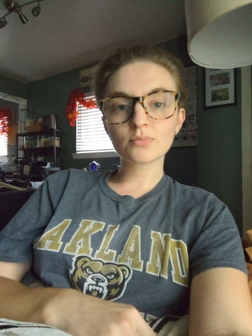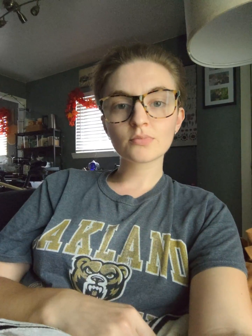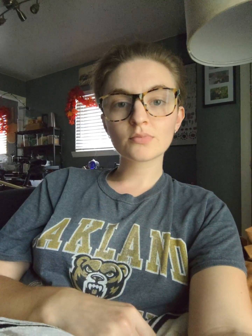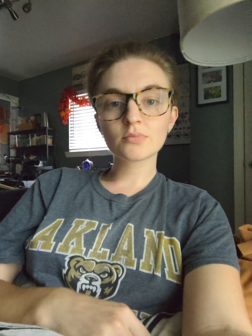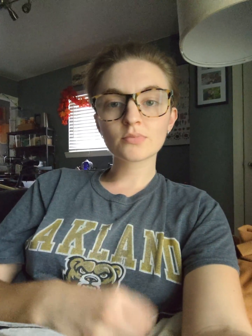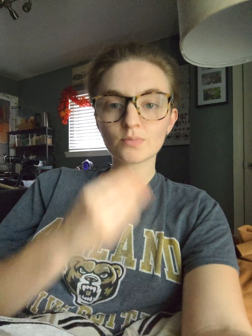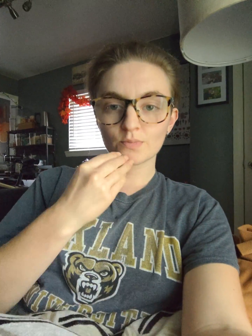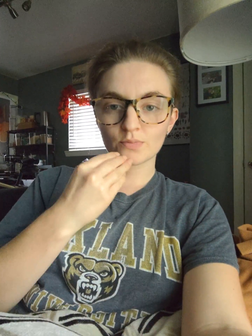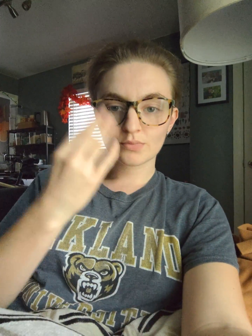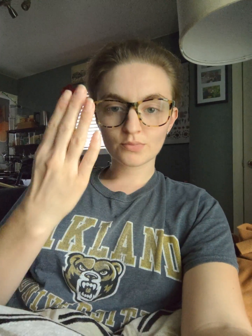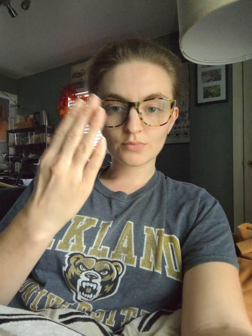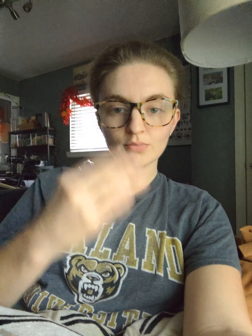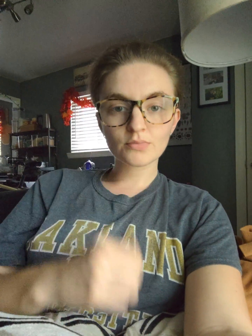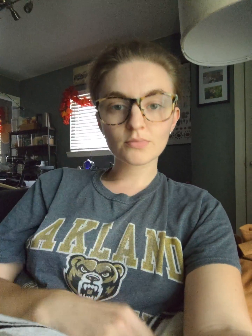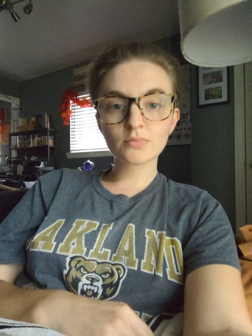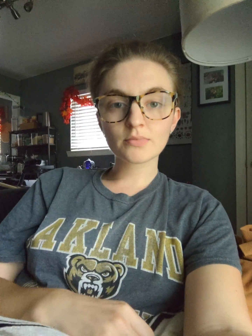breakfast